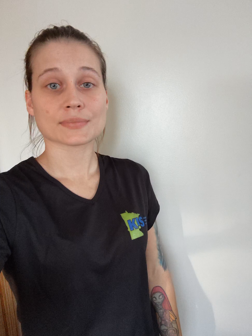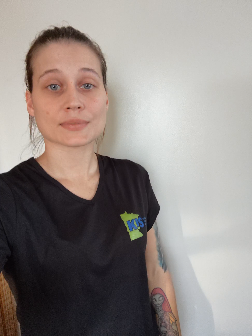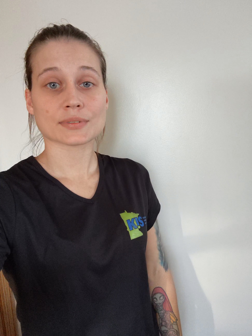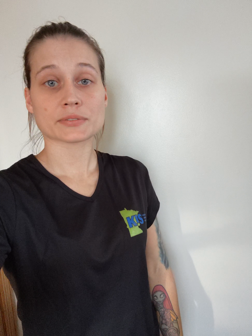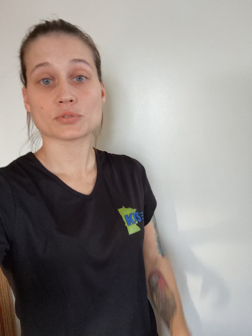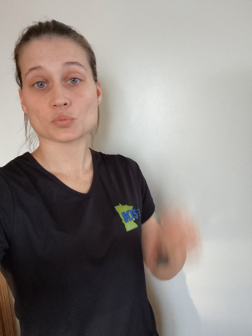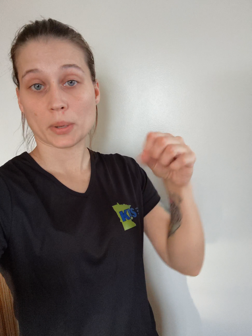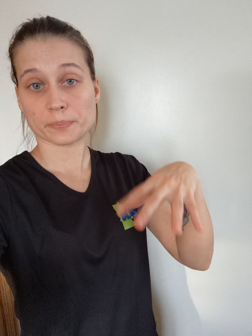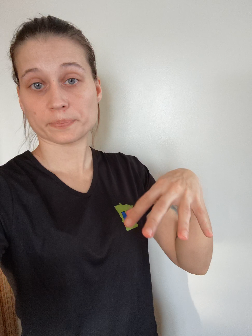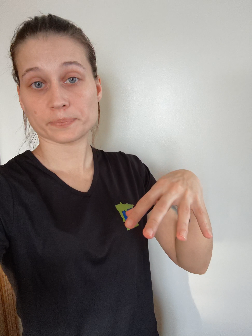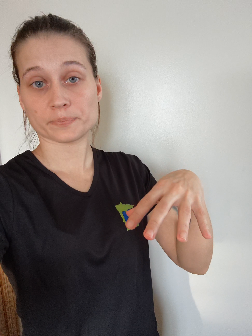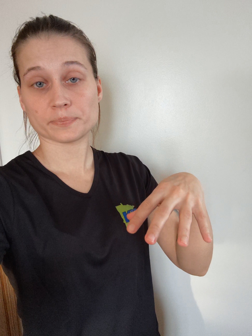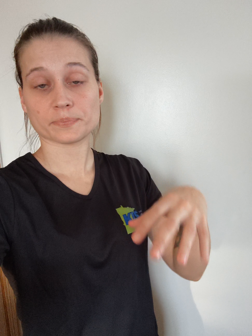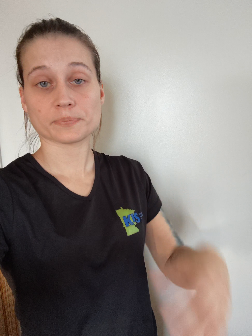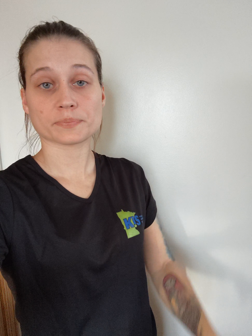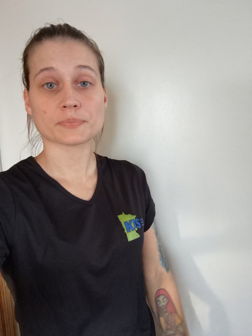drop